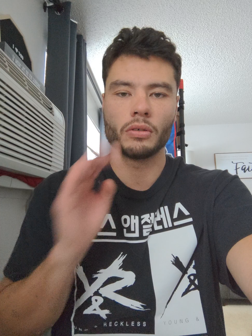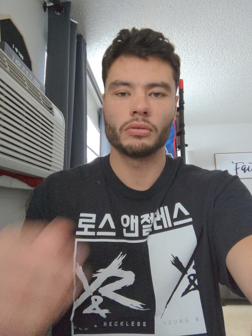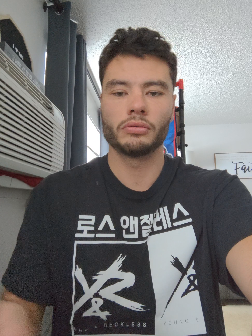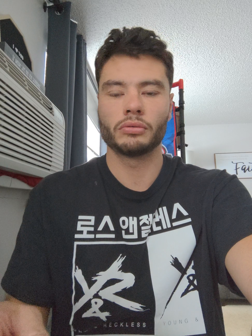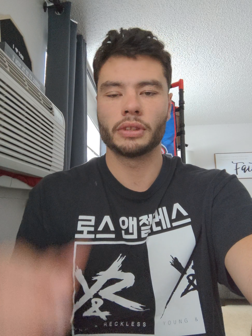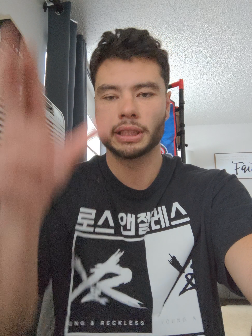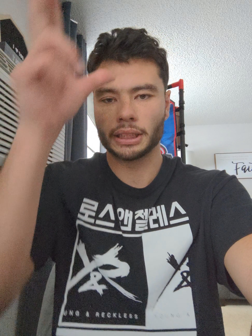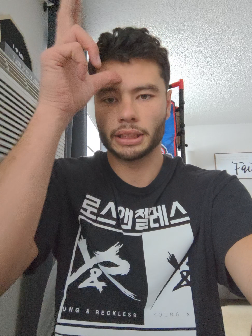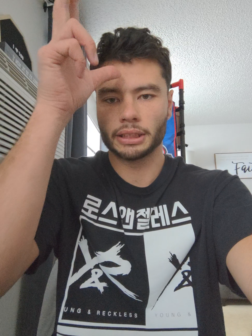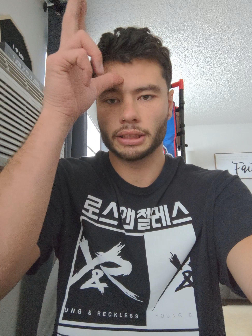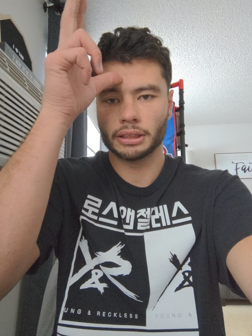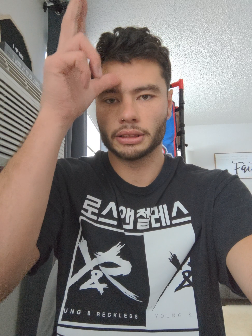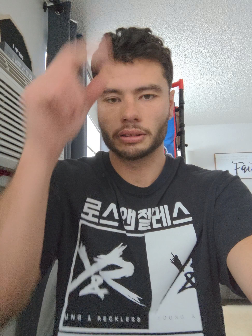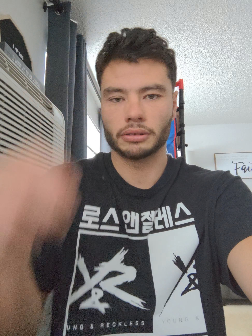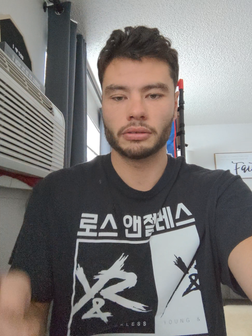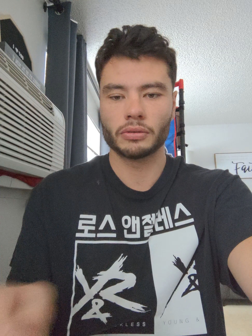hen